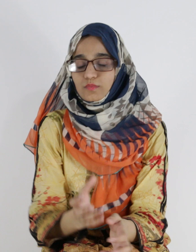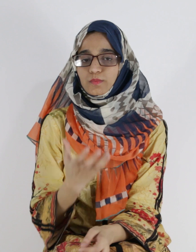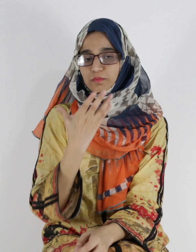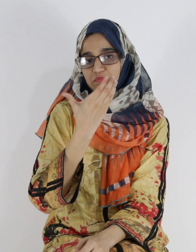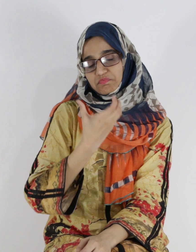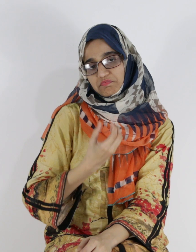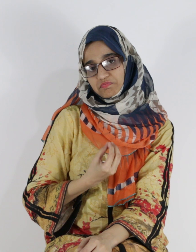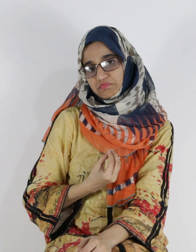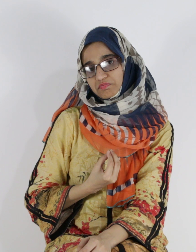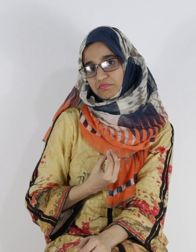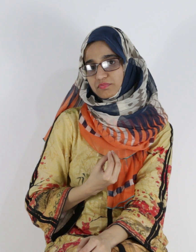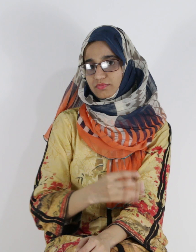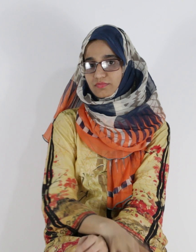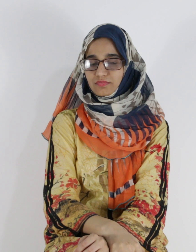sad